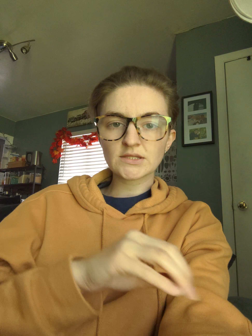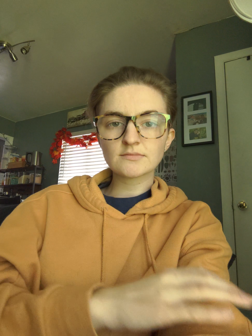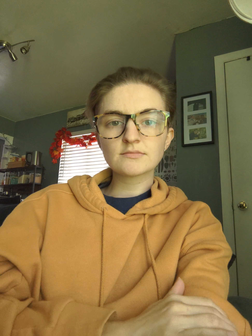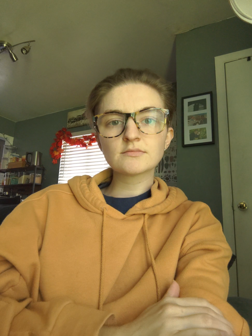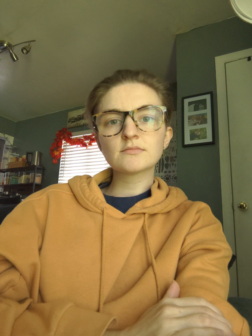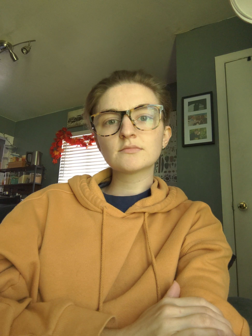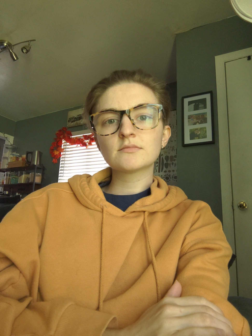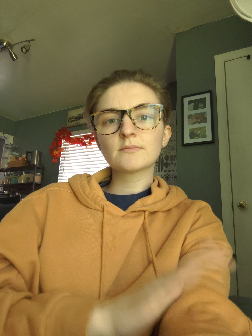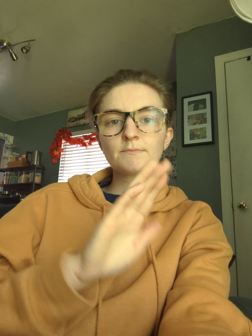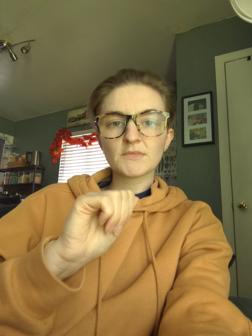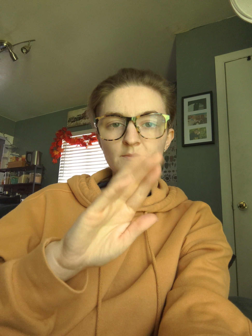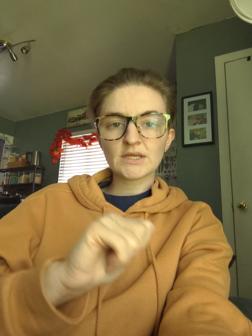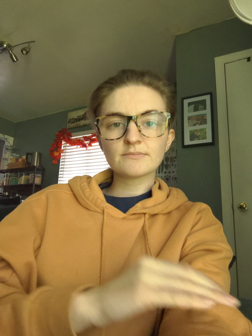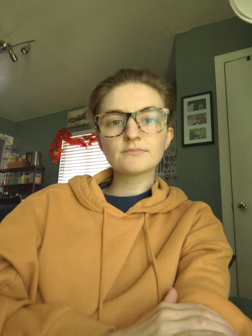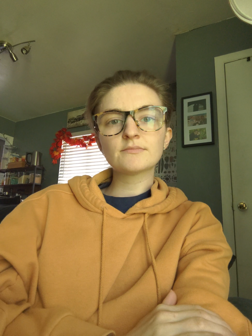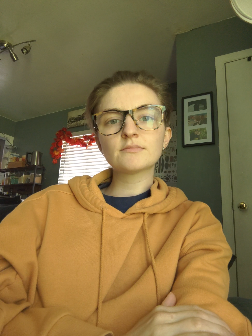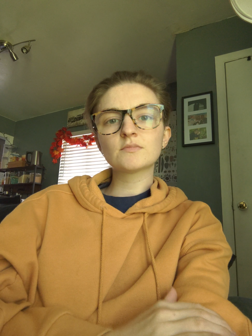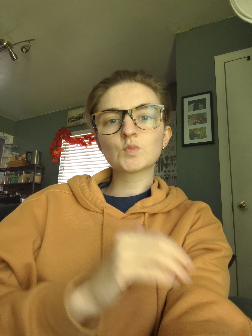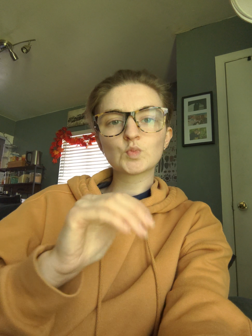baa baa